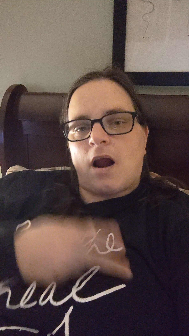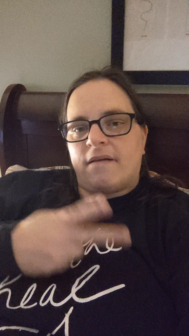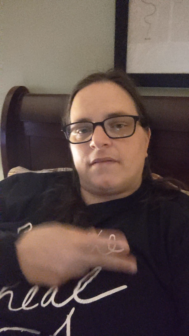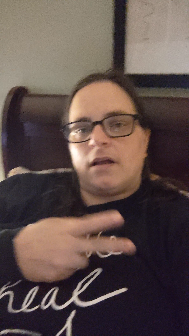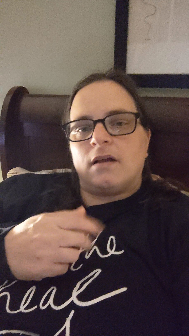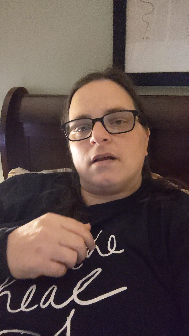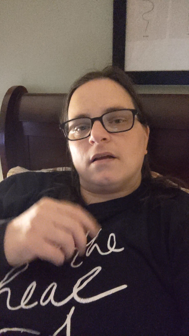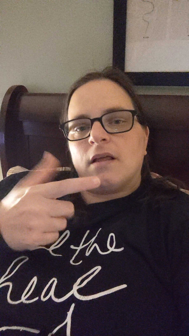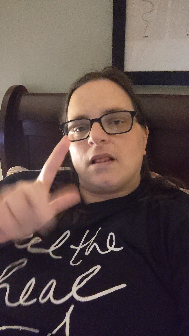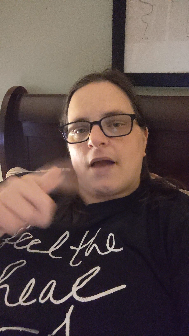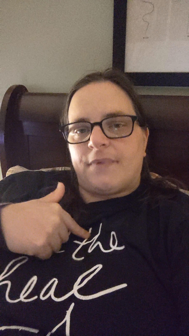let me